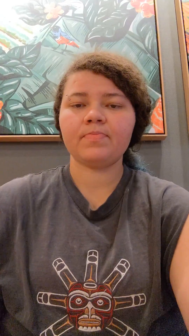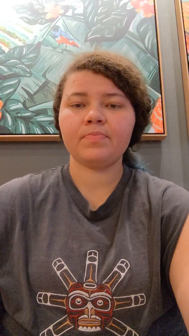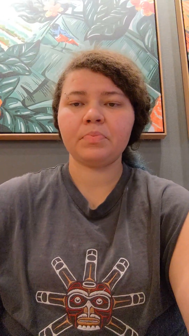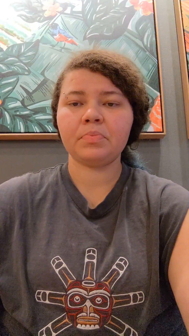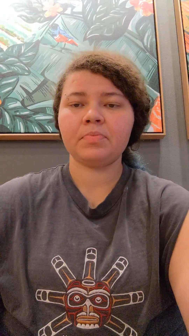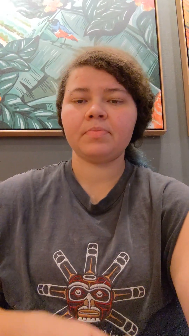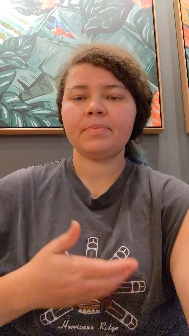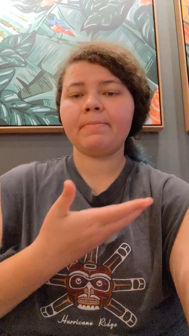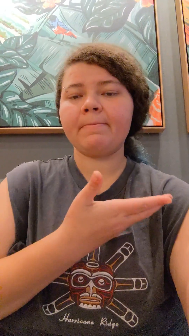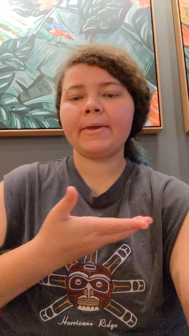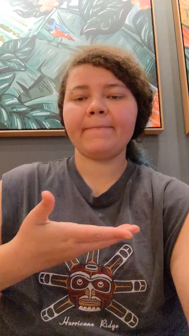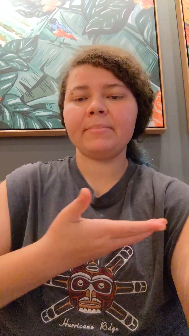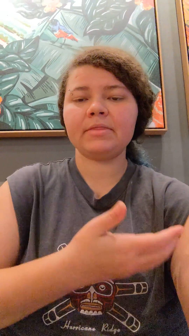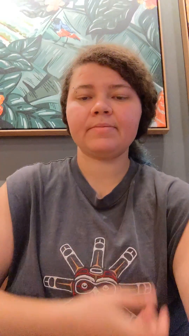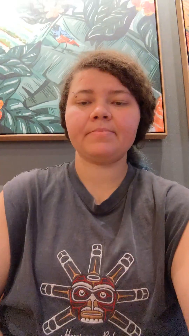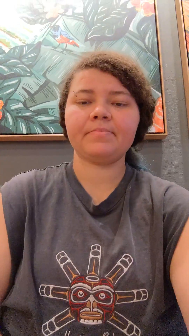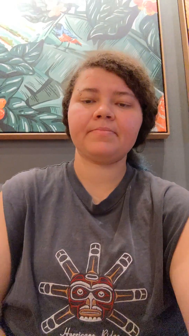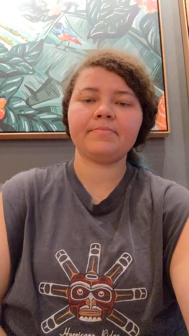baby